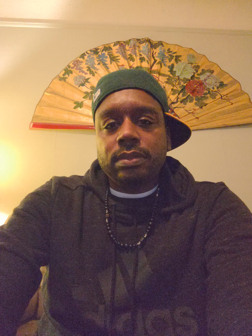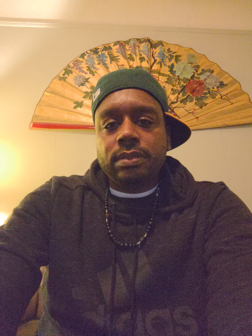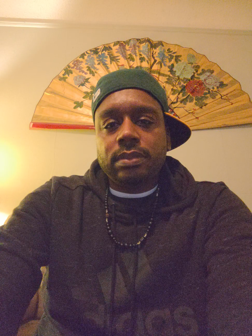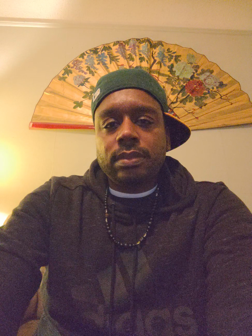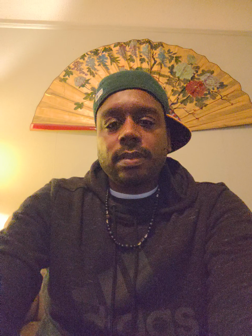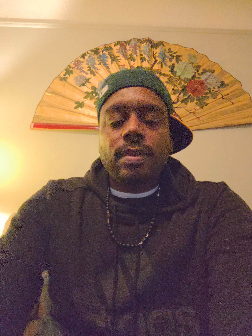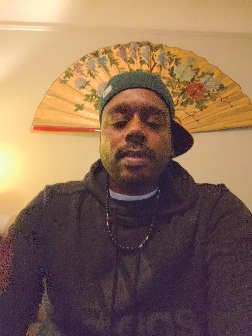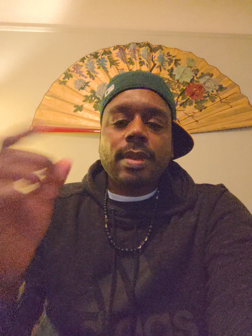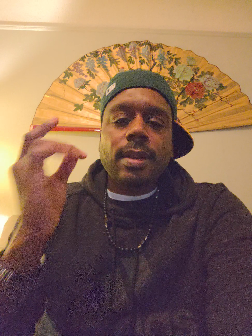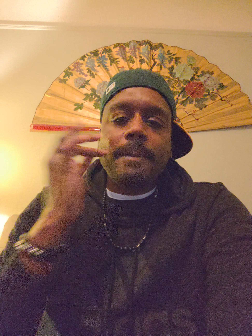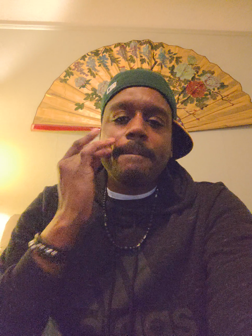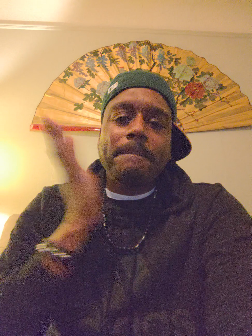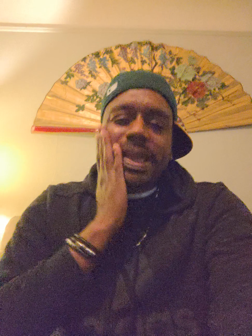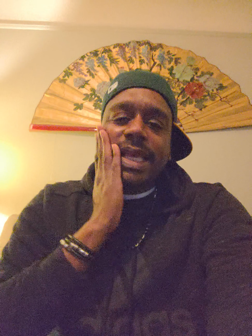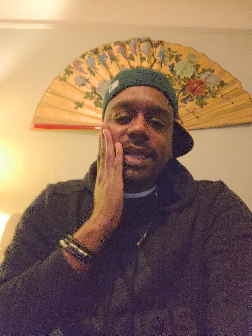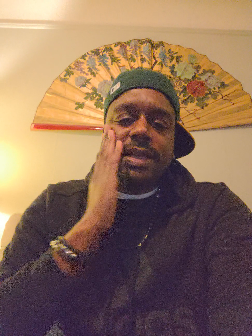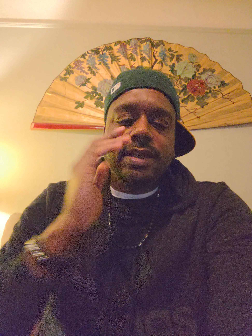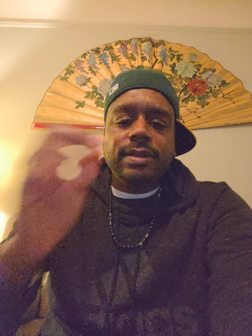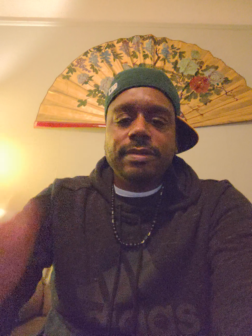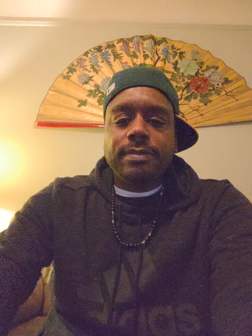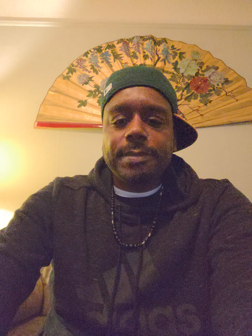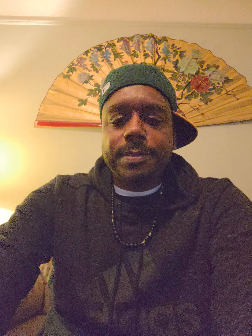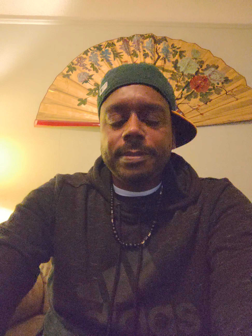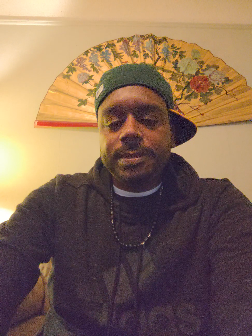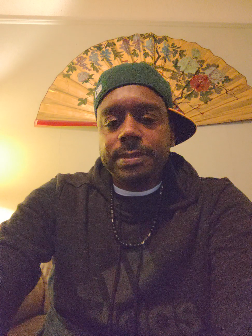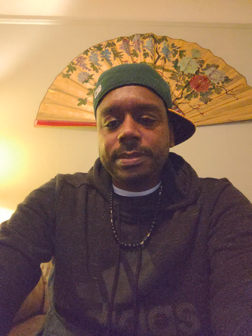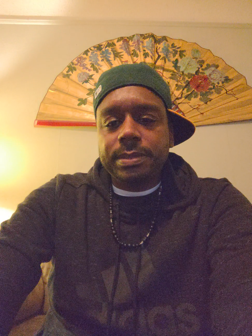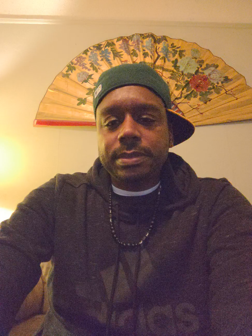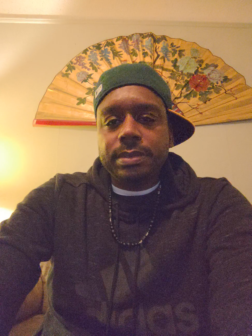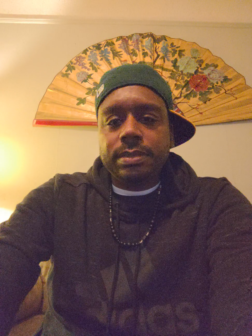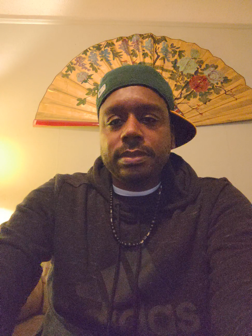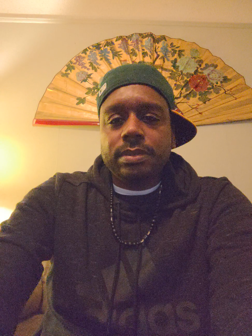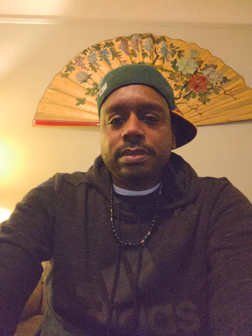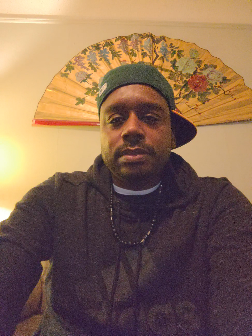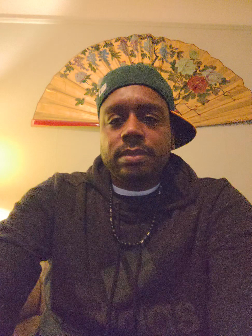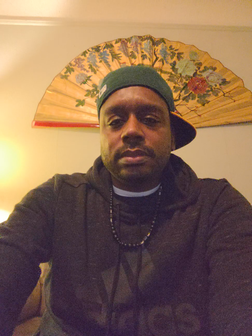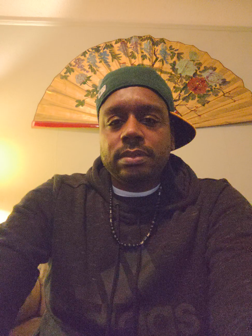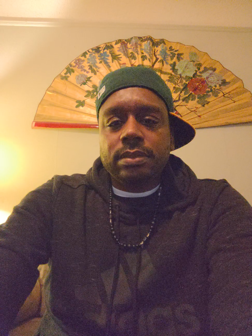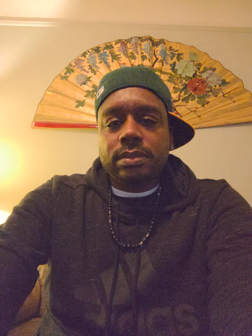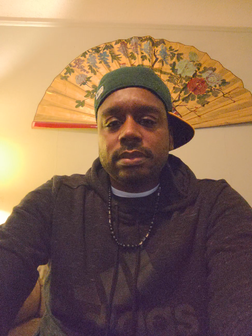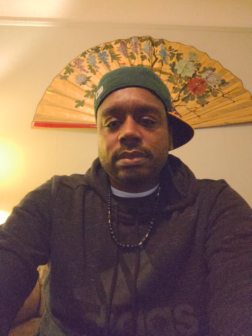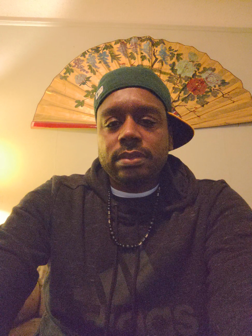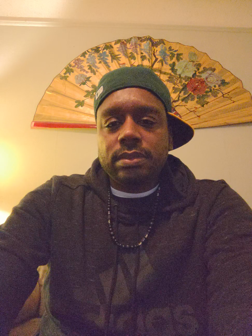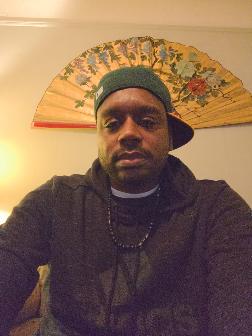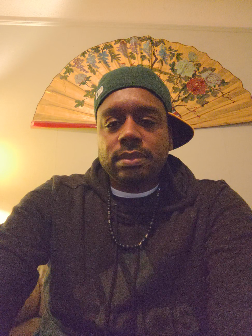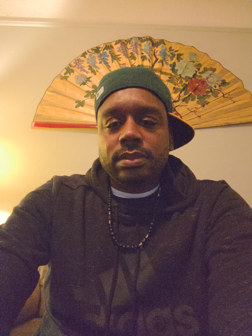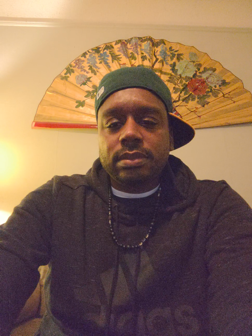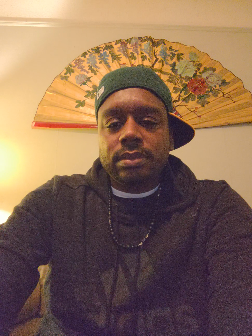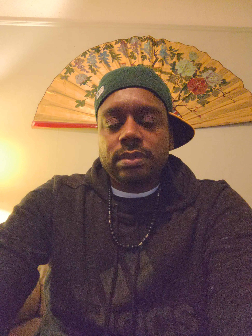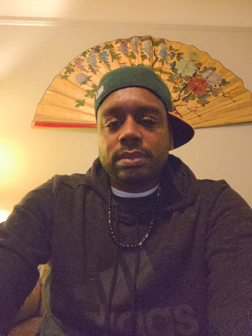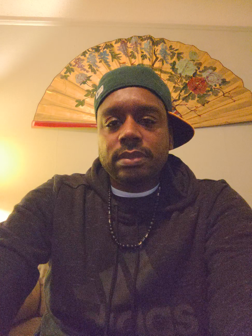bee